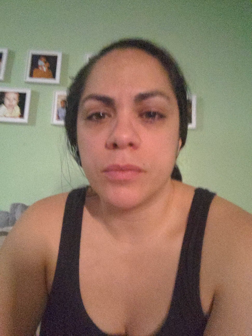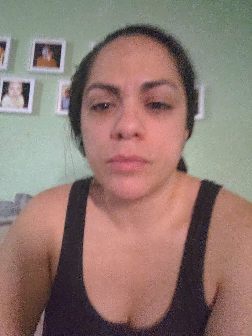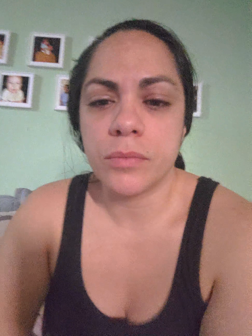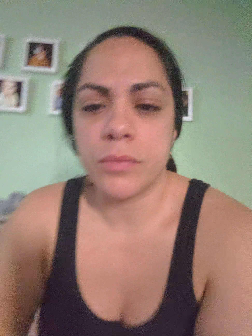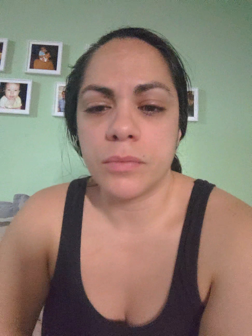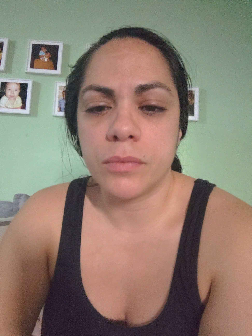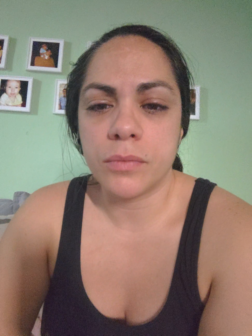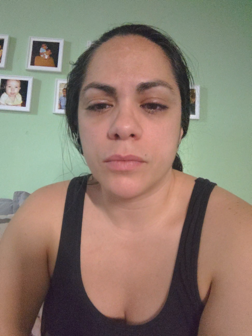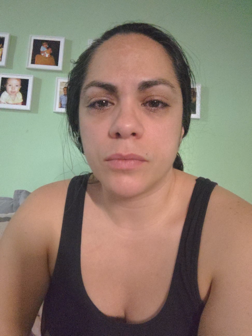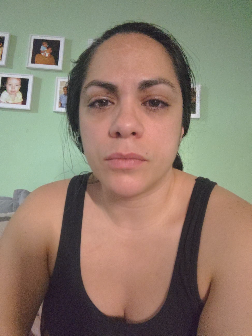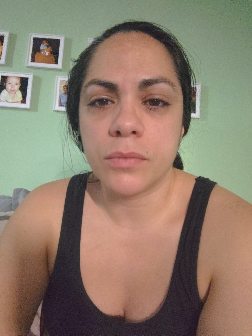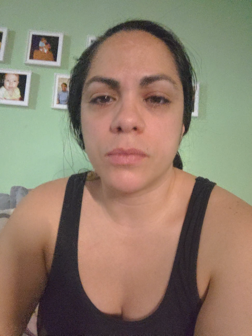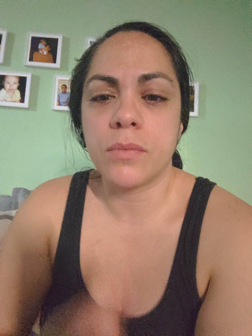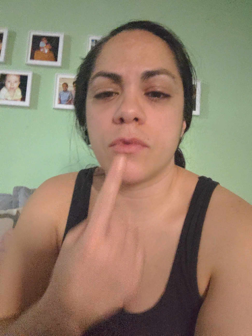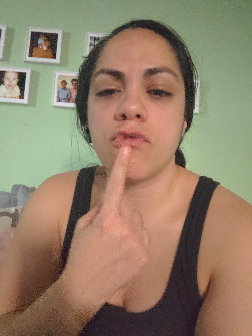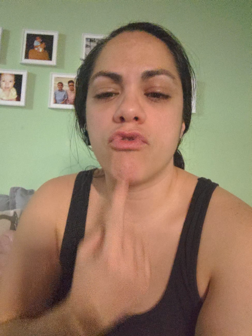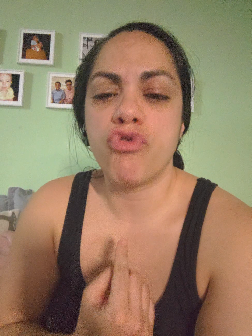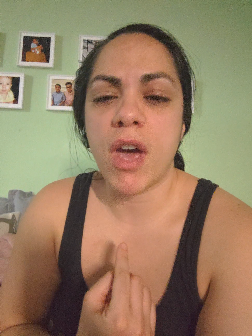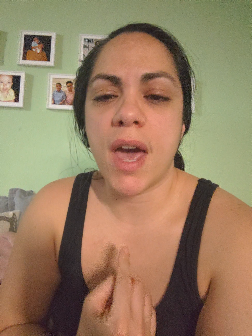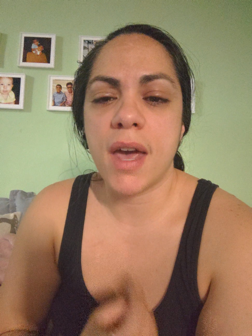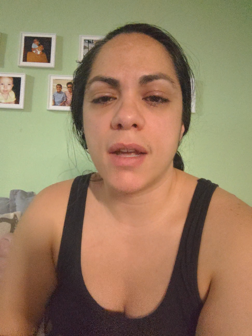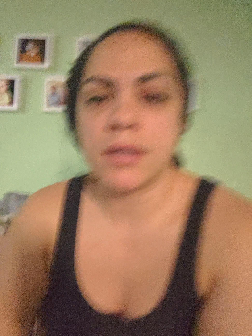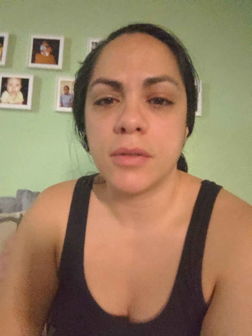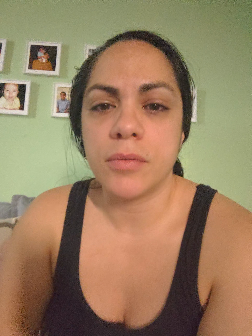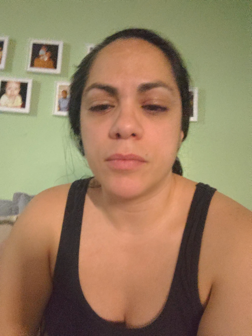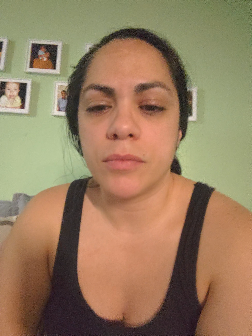red